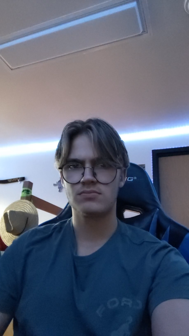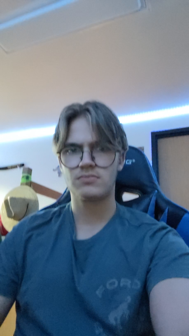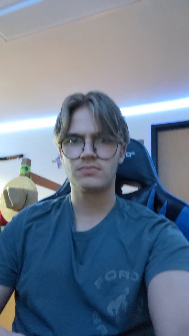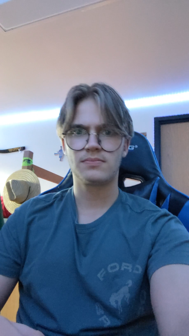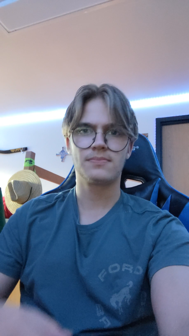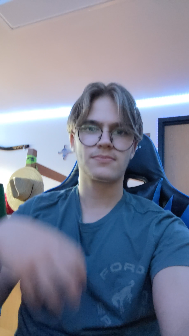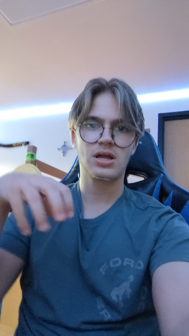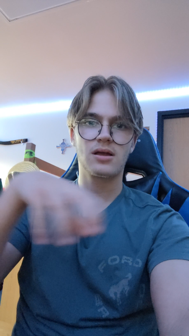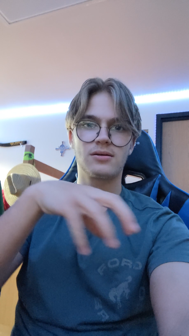block